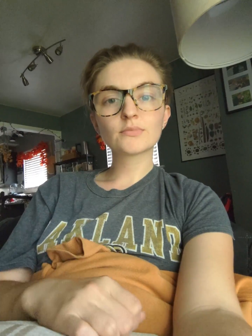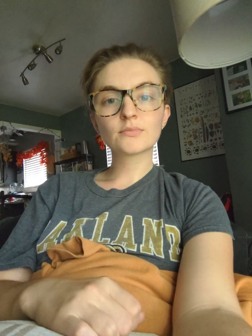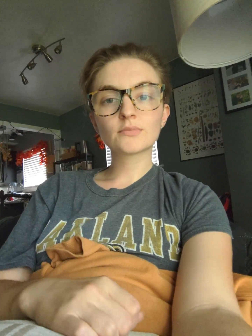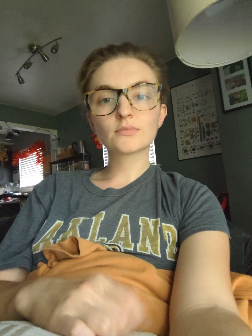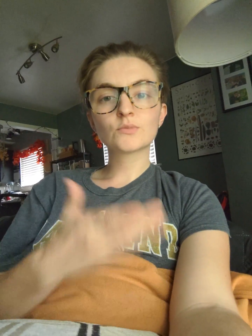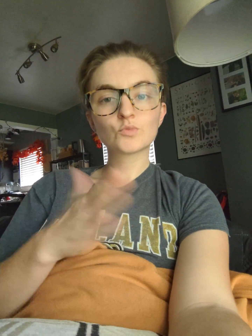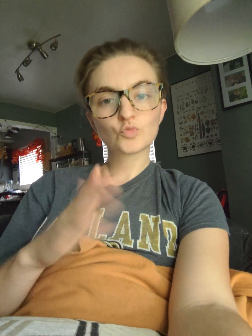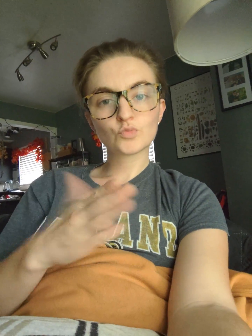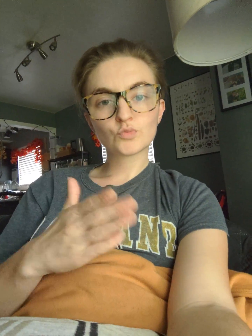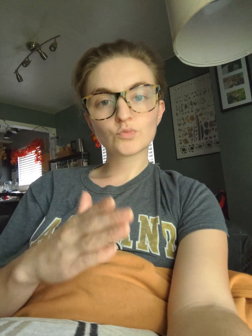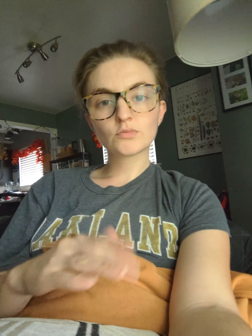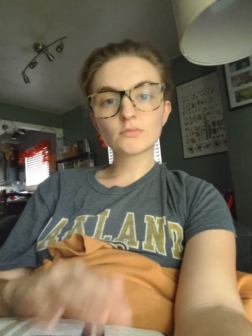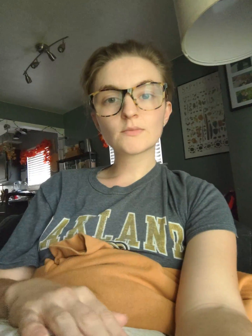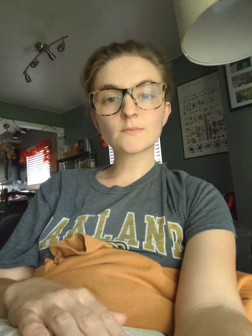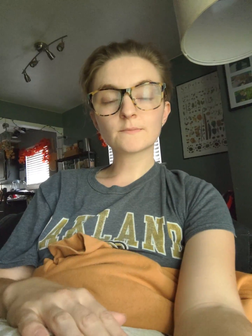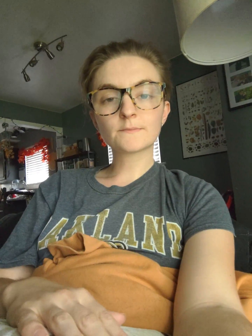cook